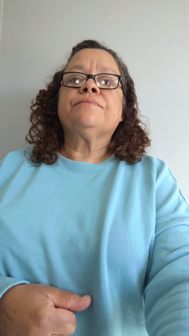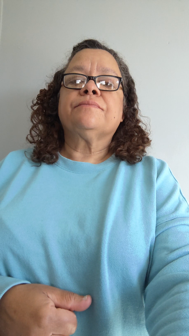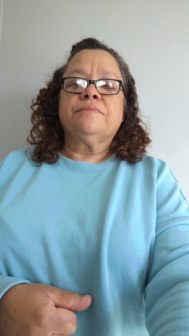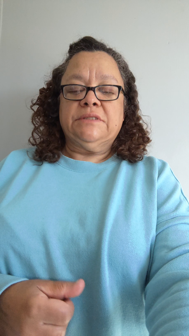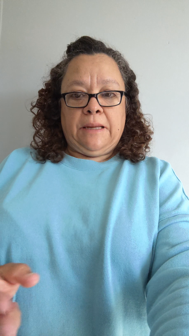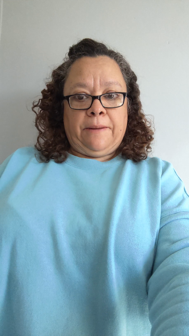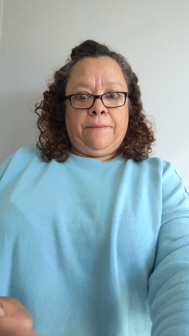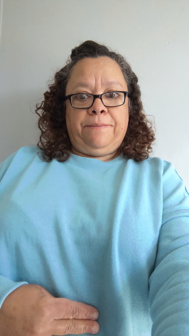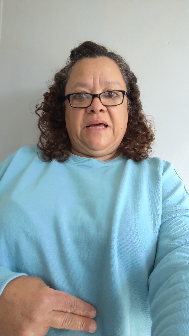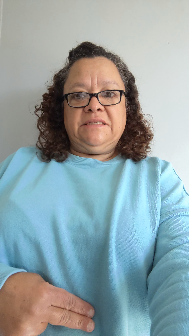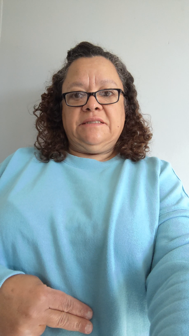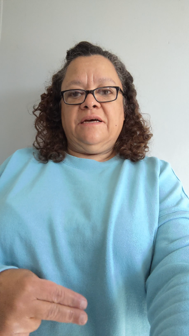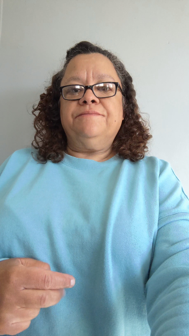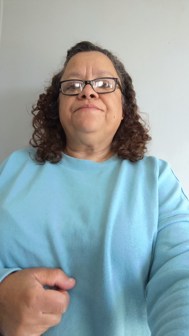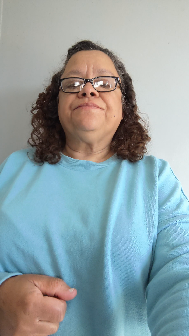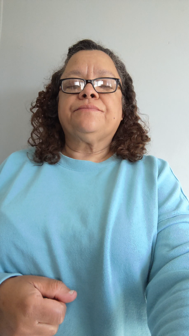belt